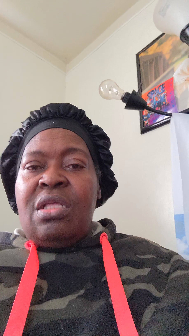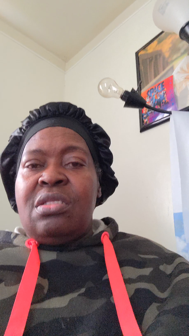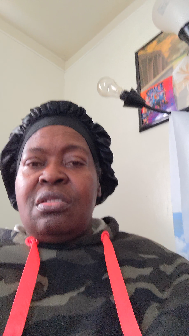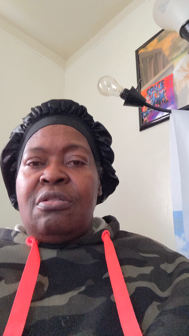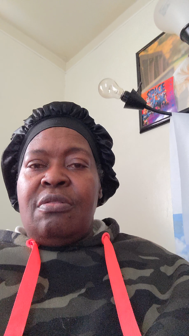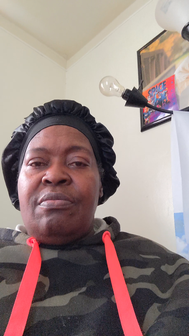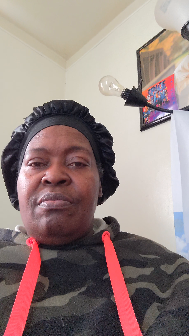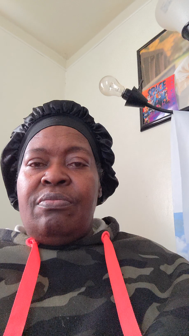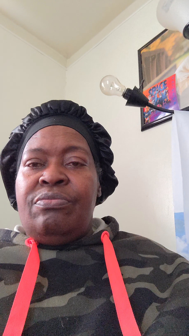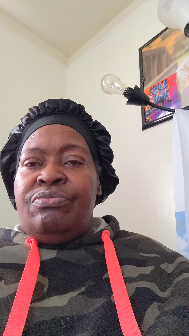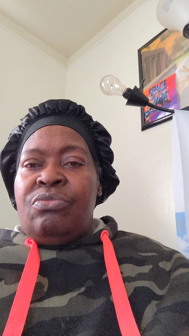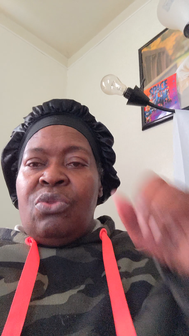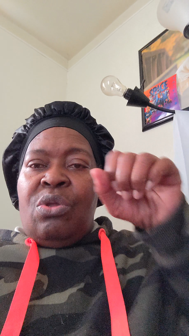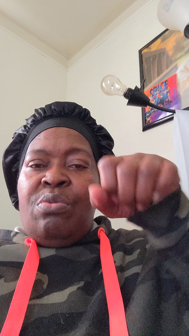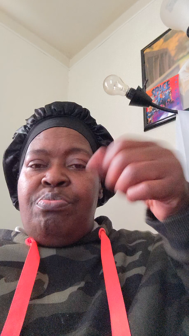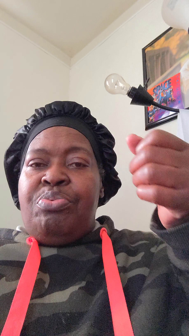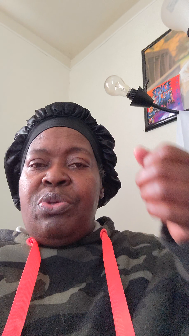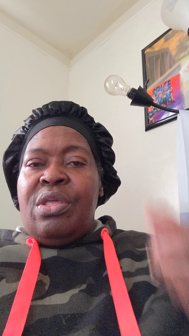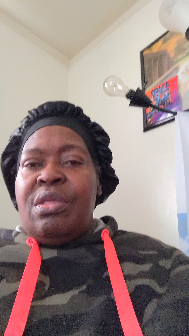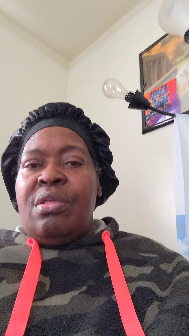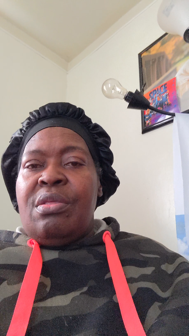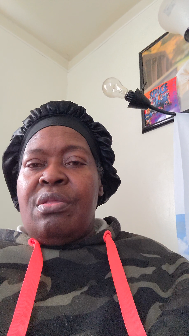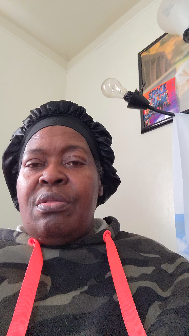break